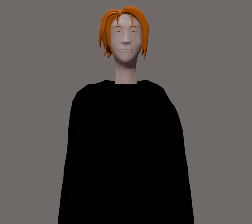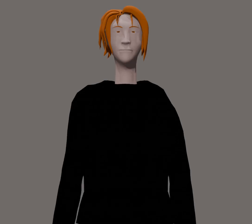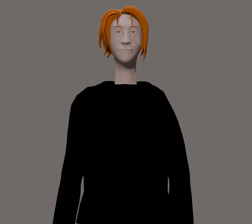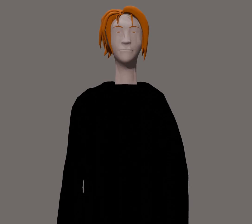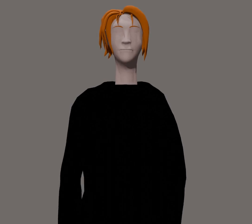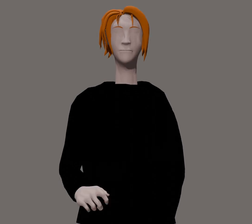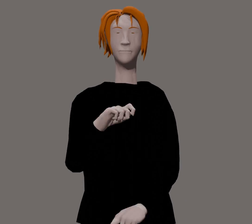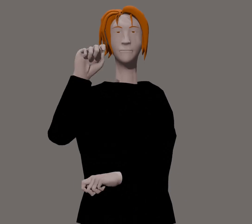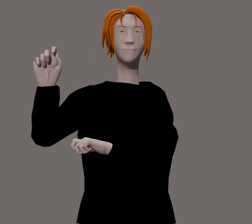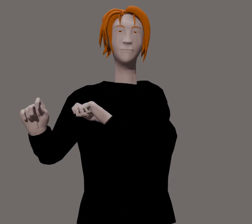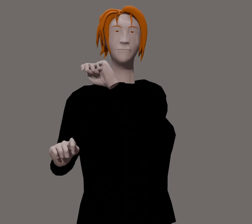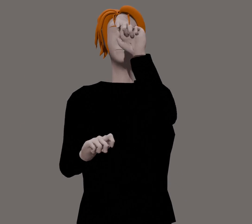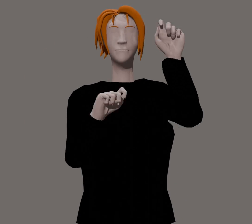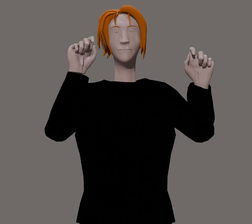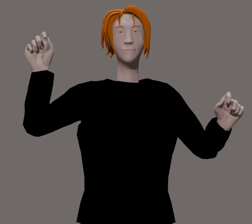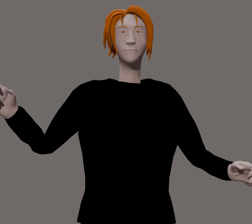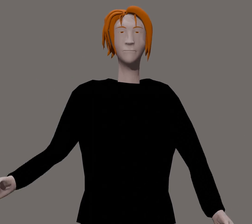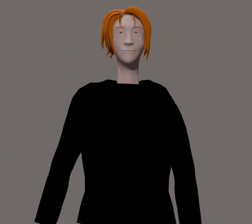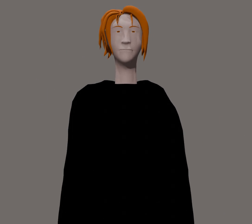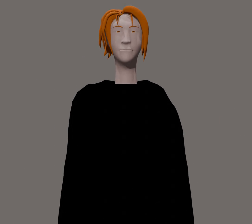Clean Window